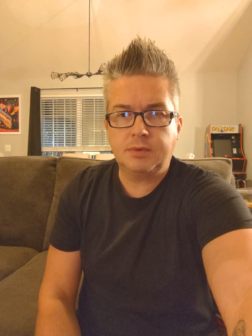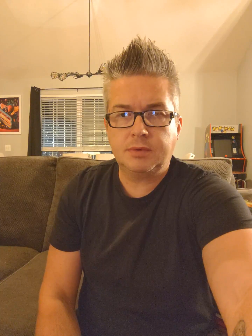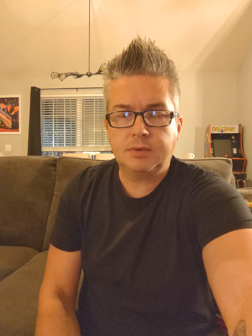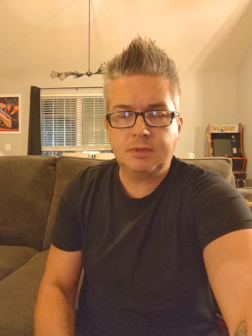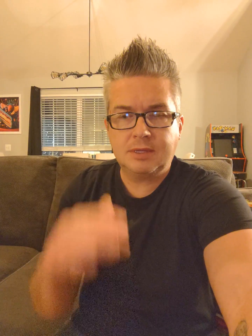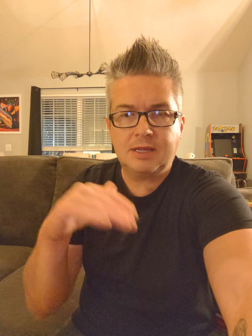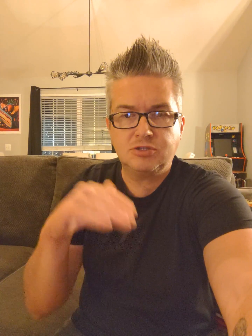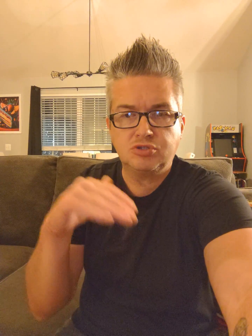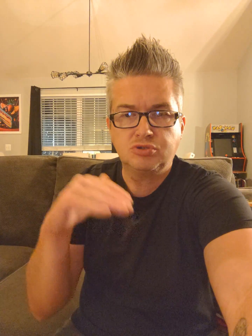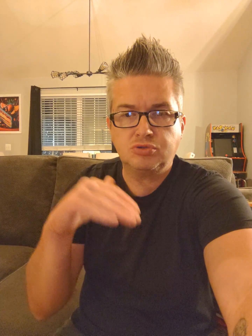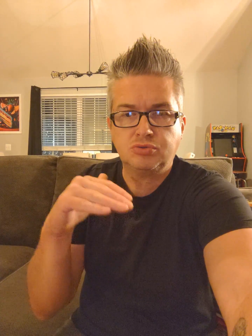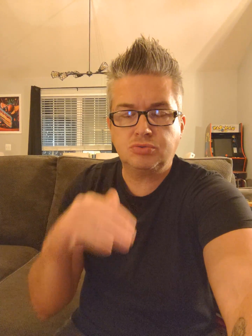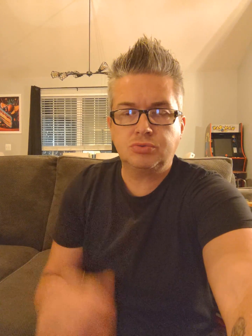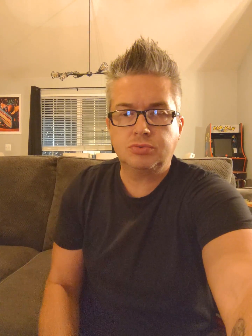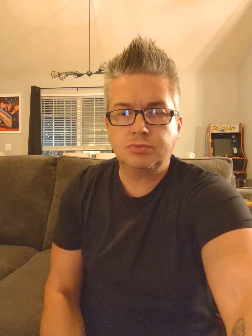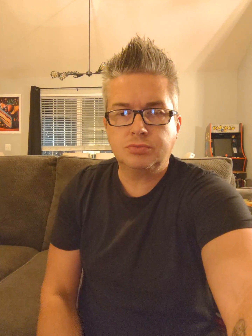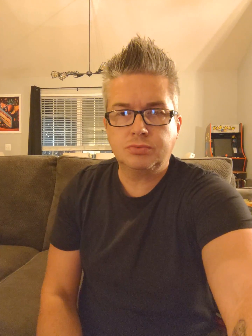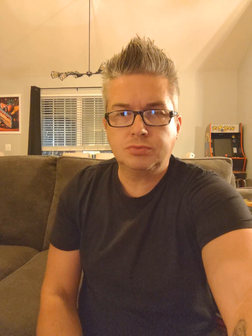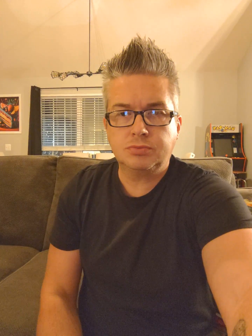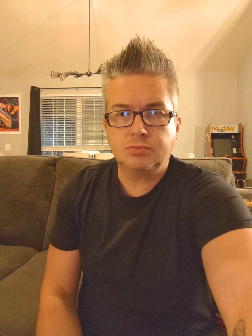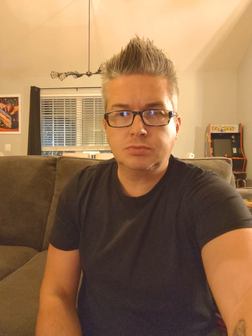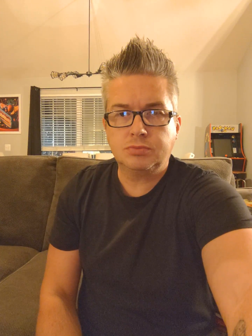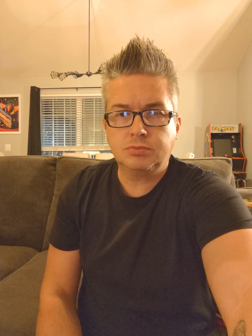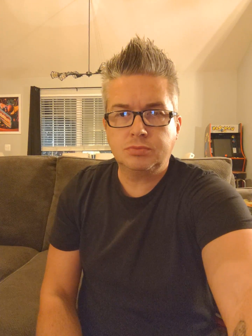doctor